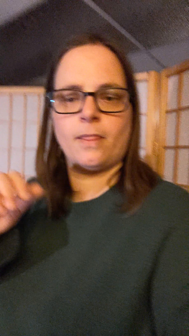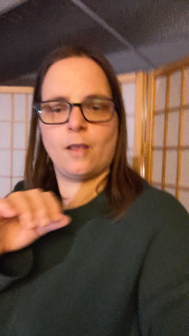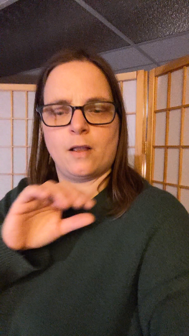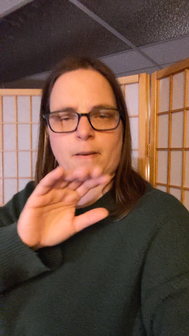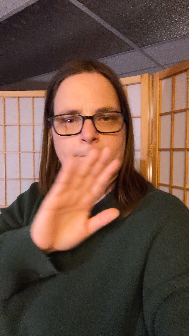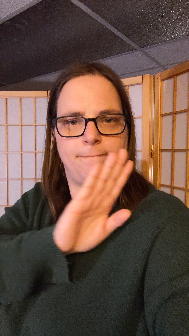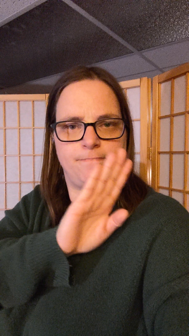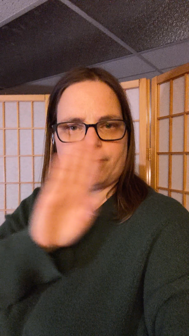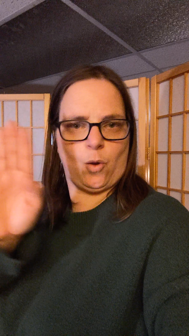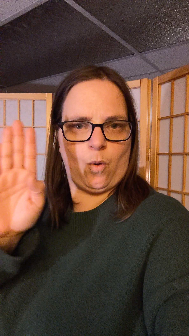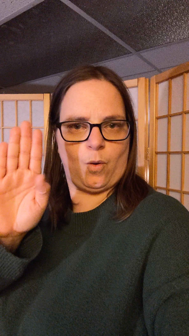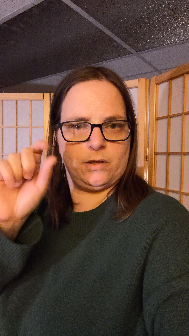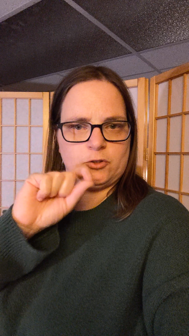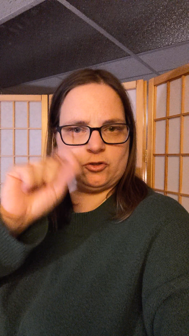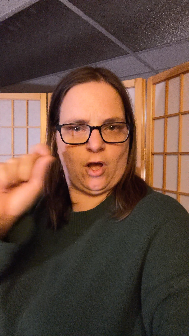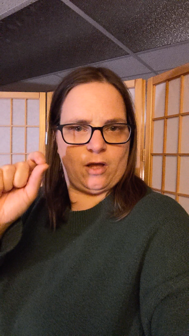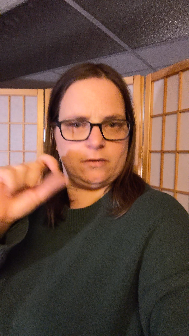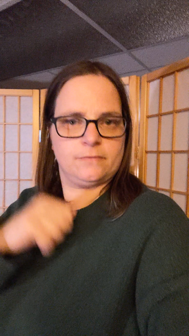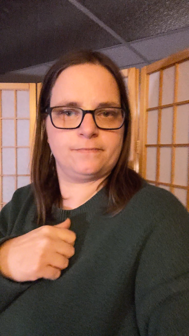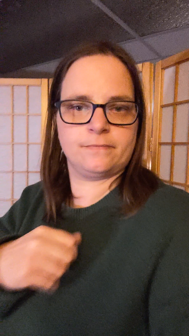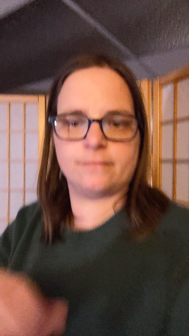chalk